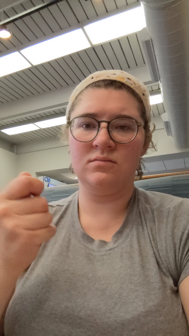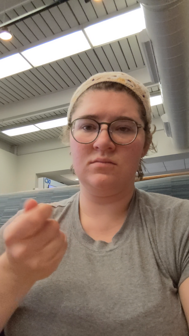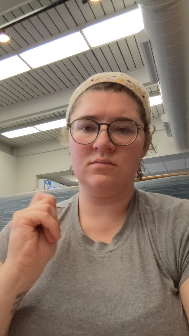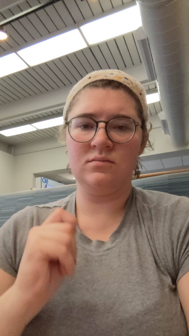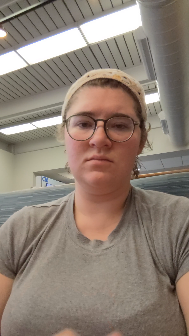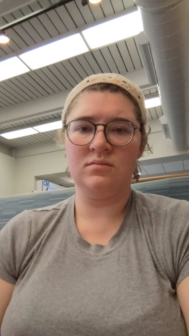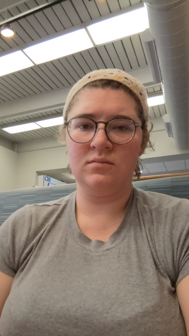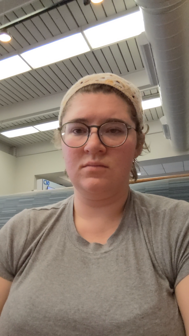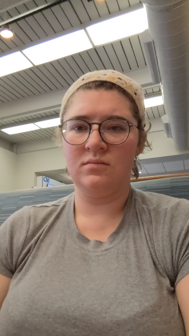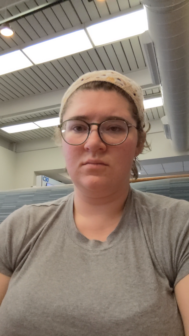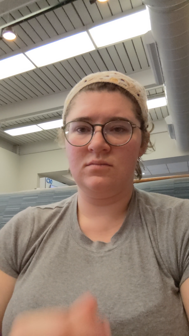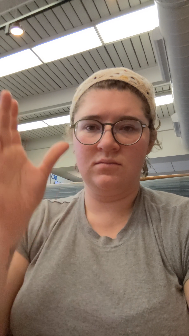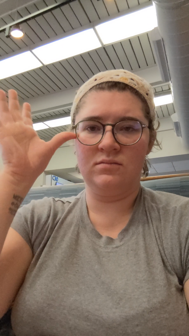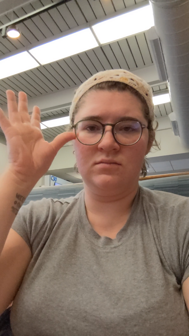deer